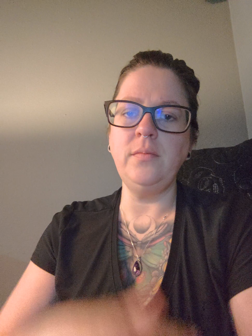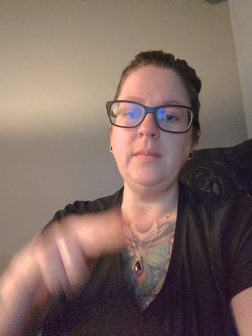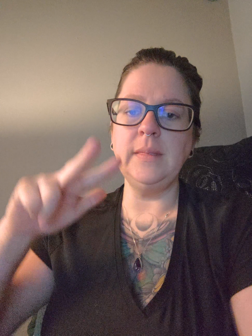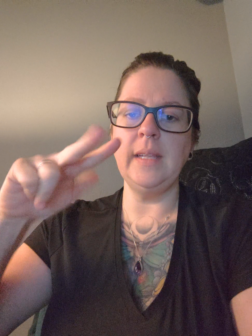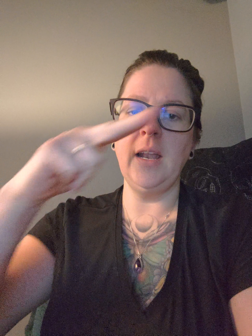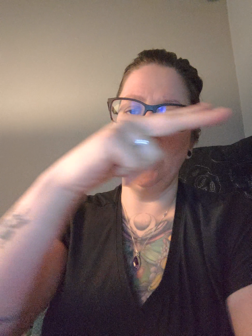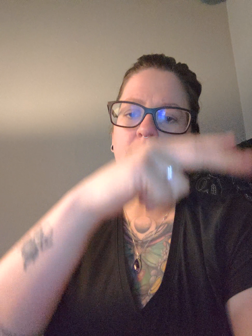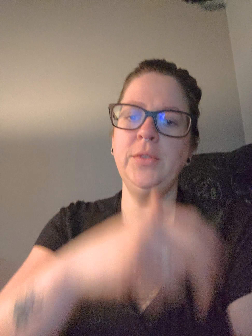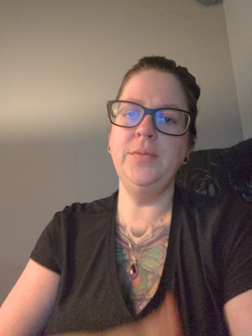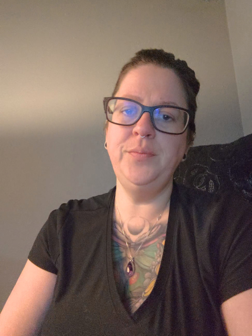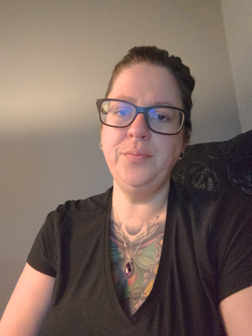helicopter